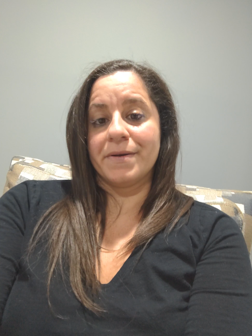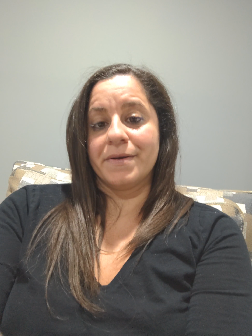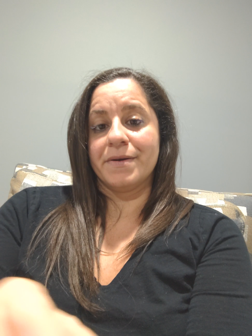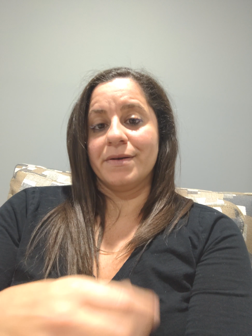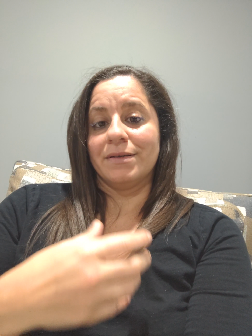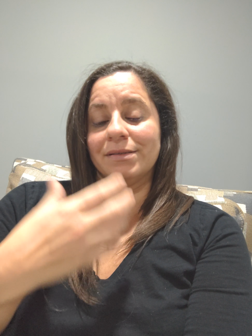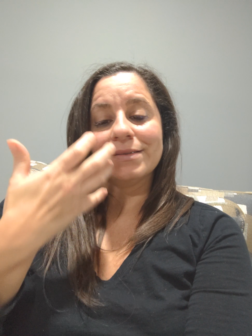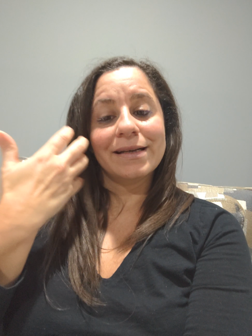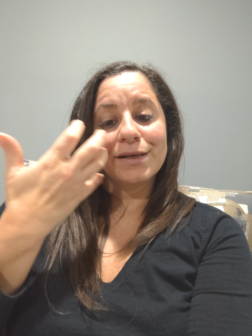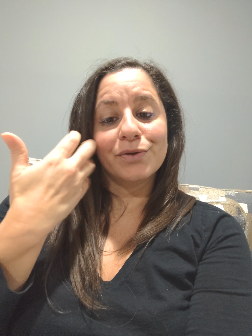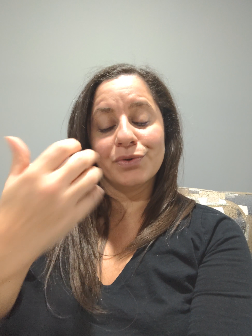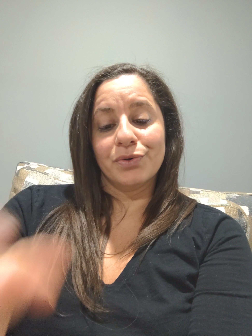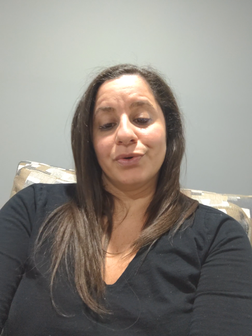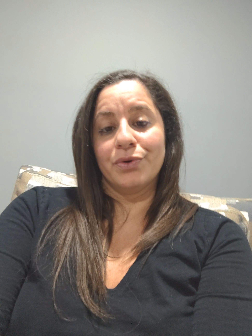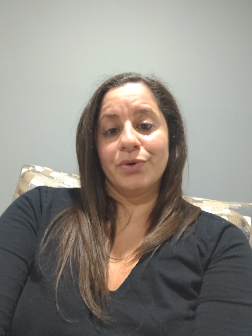tiger